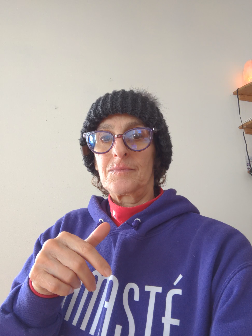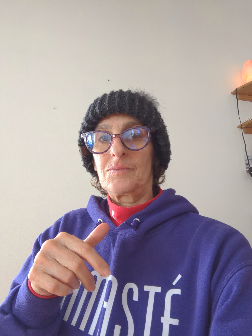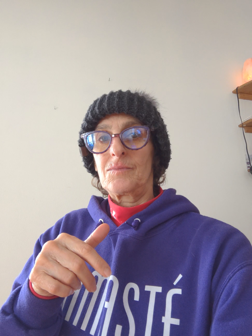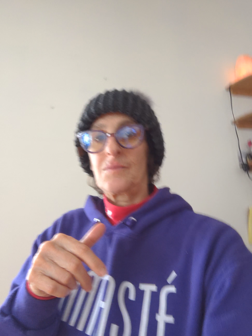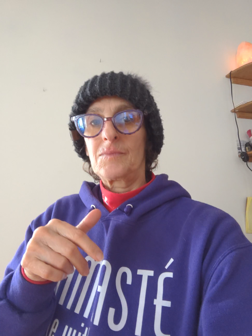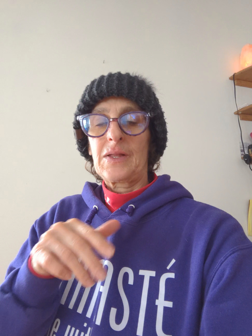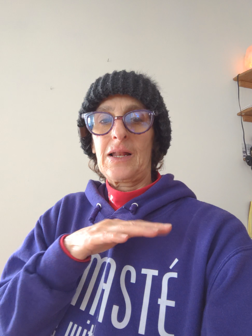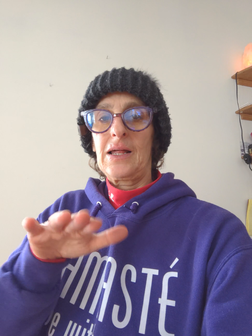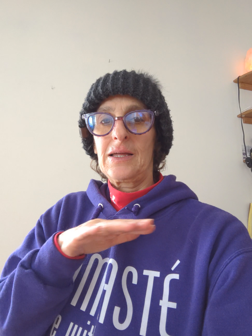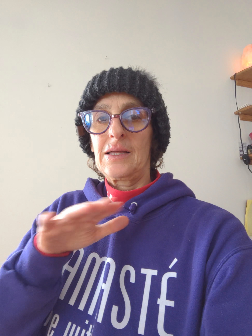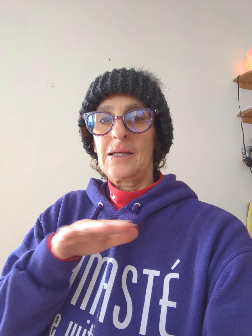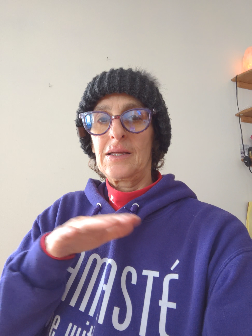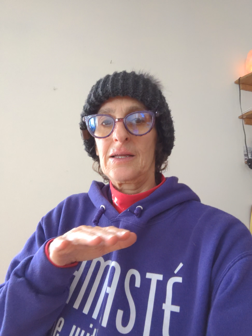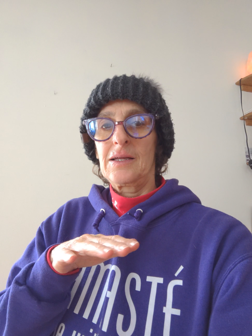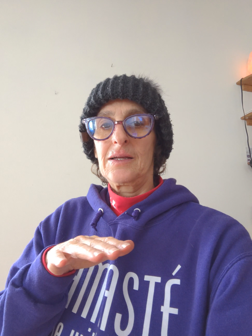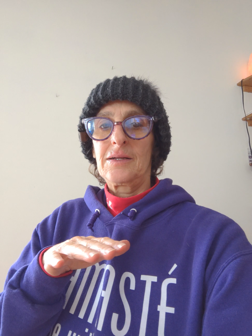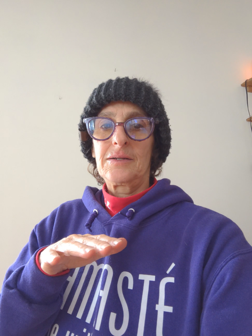clean